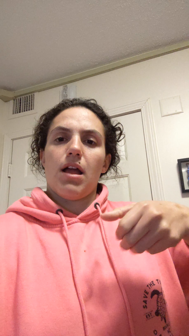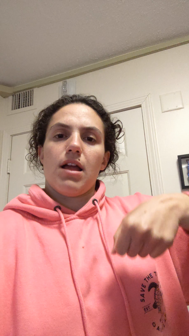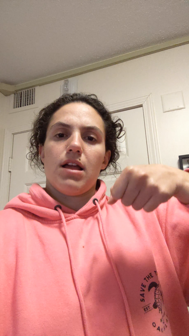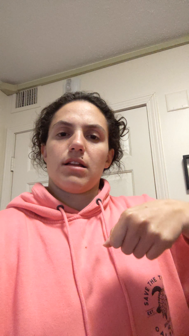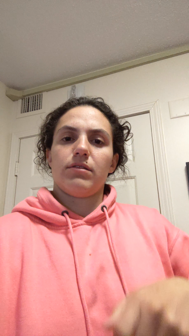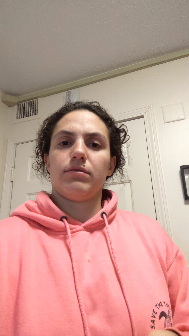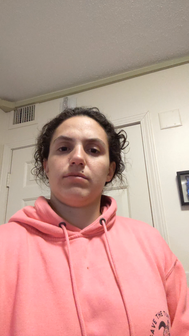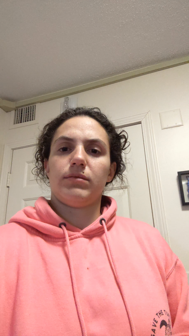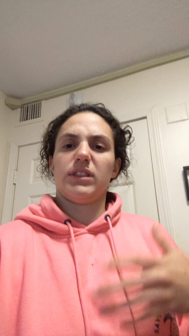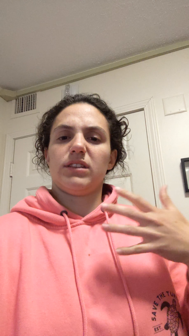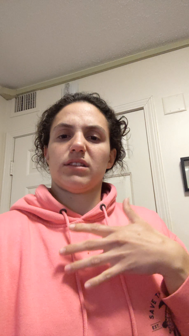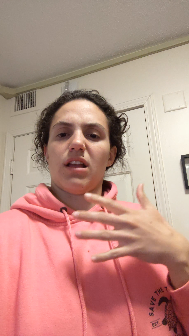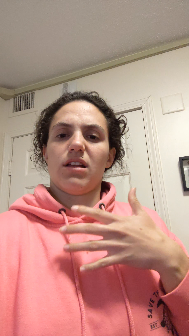scared